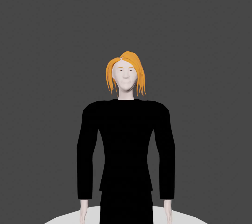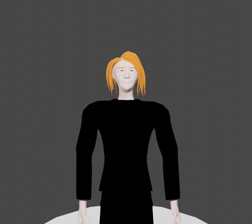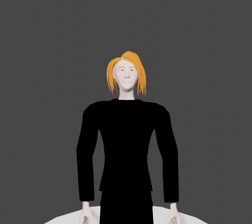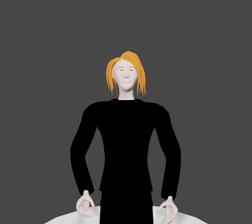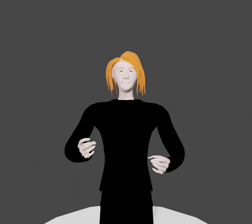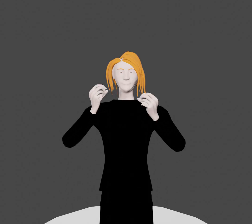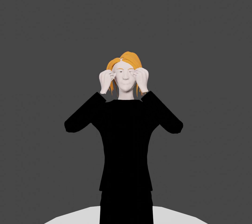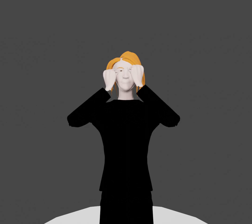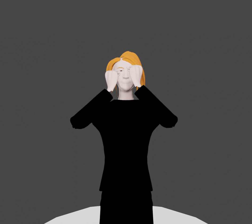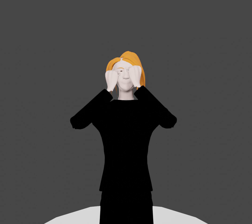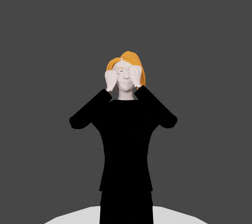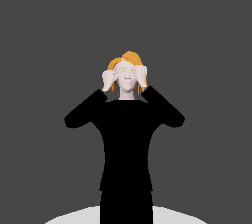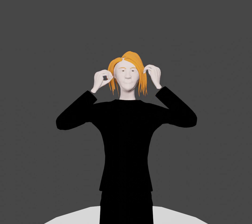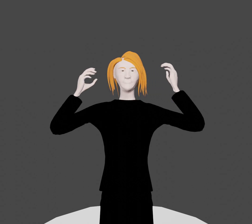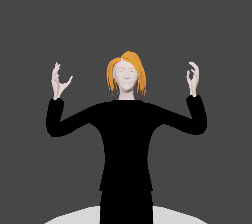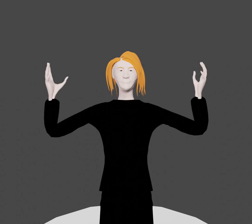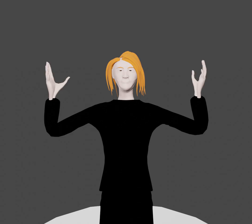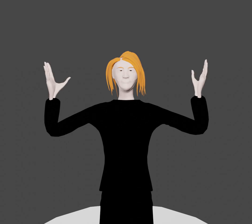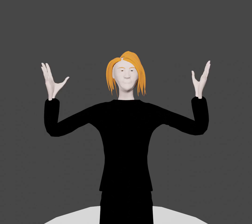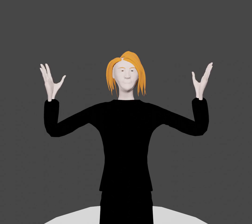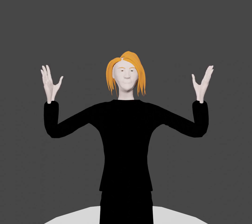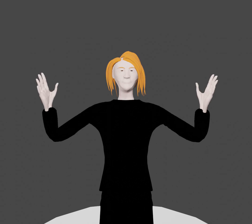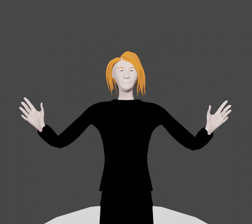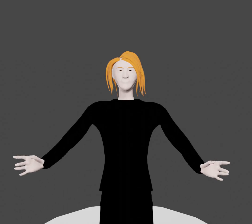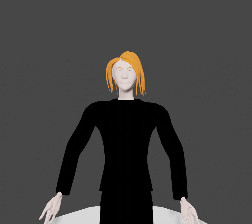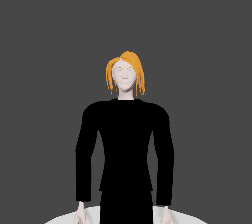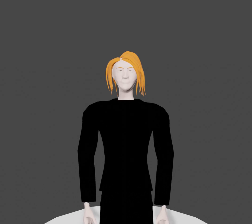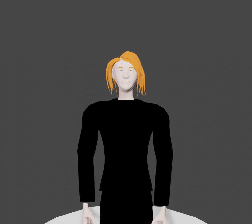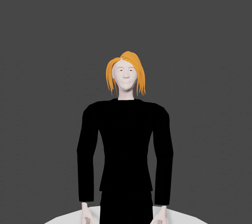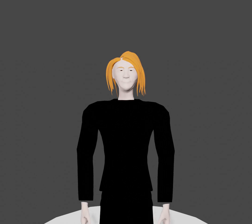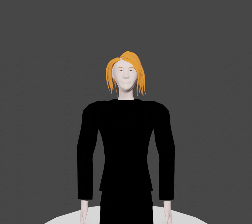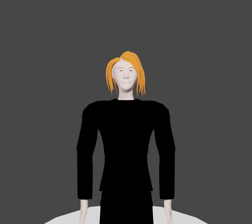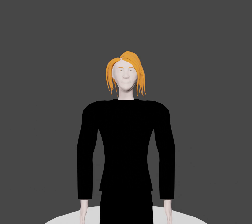Alert (Multiple people)